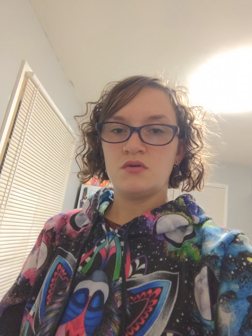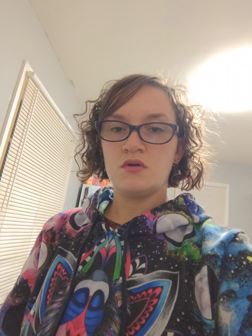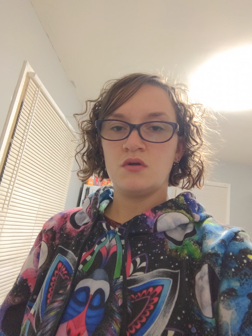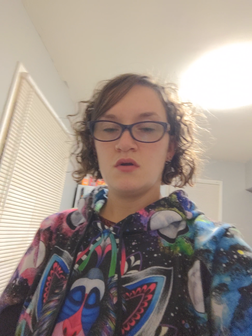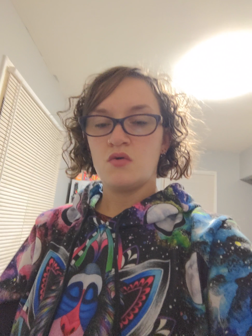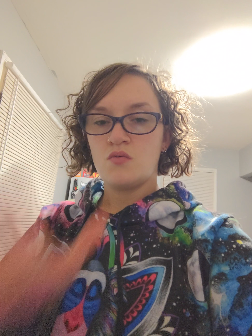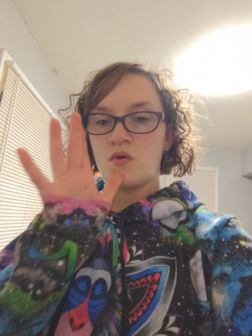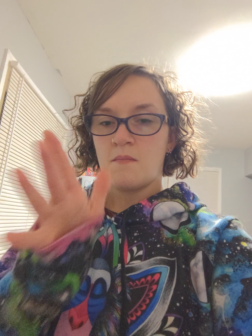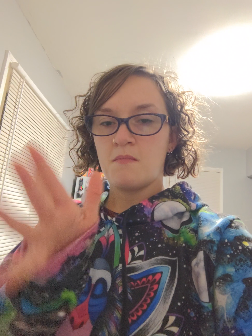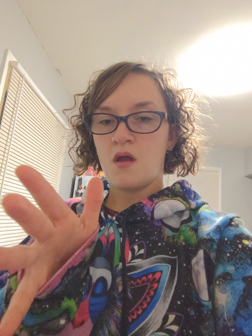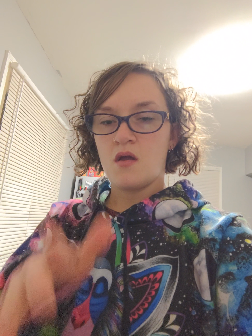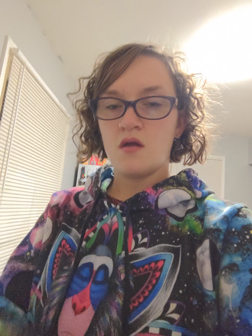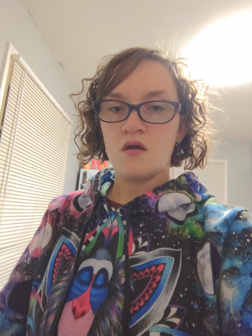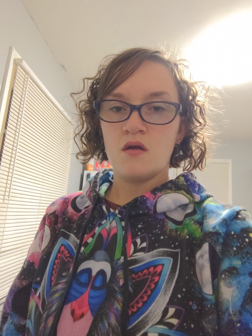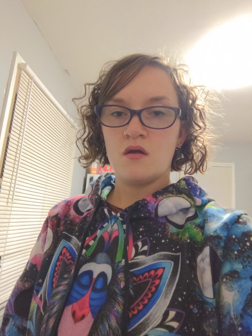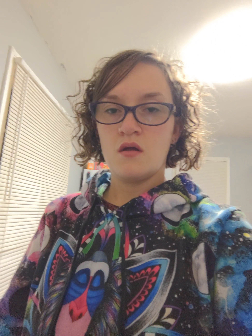grandma